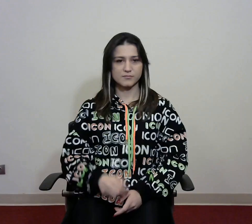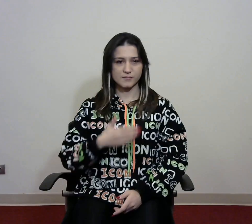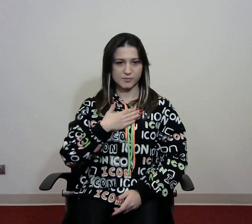mən